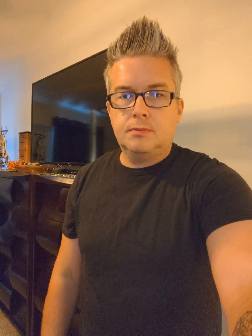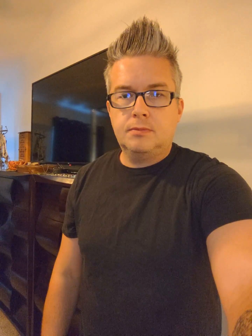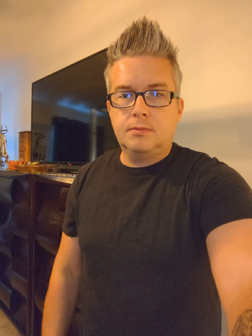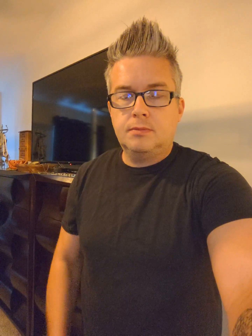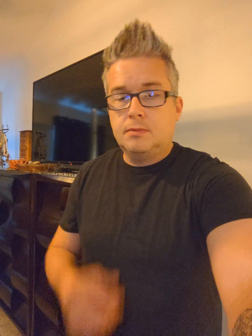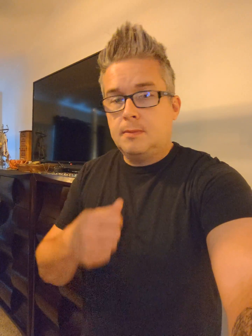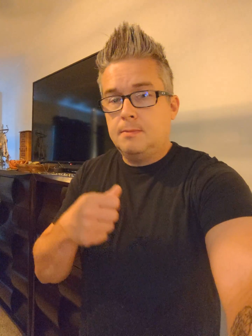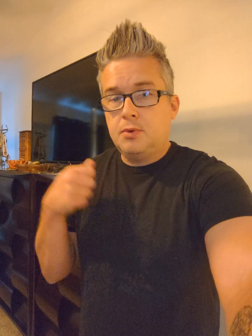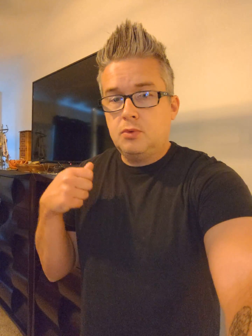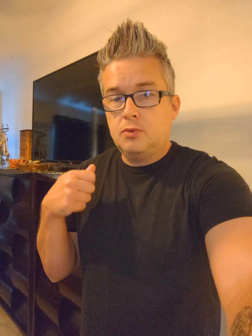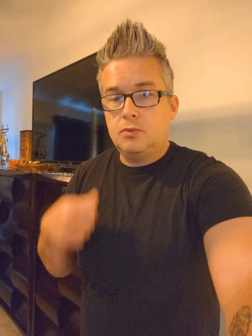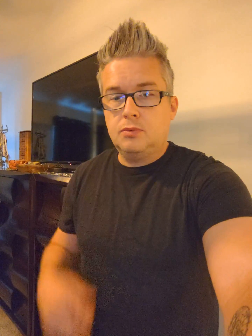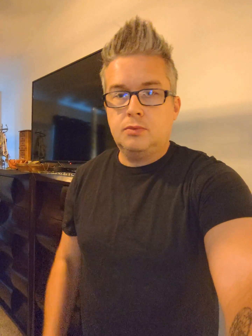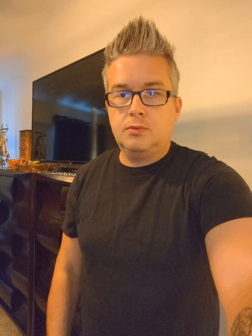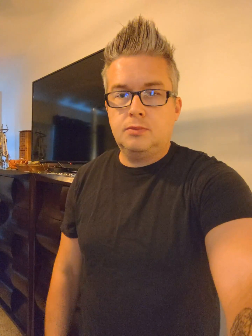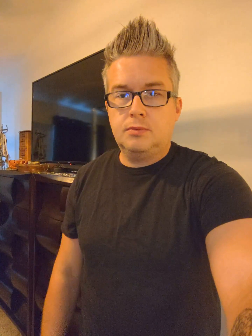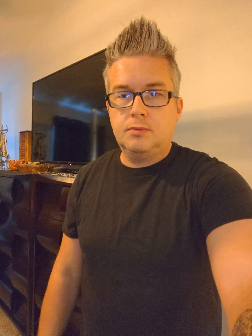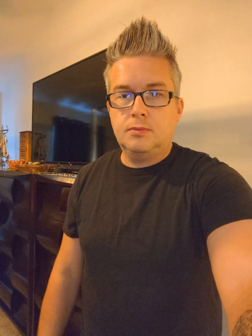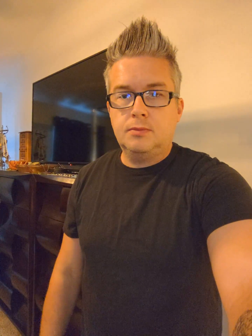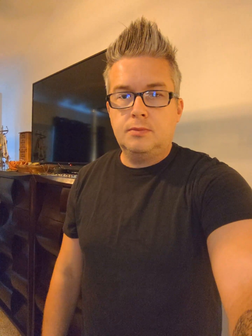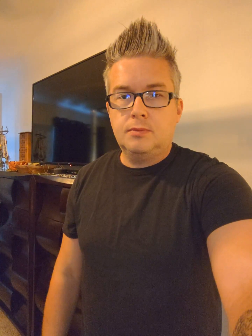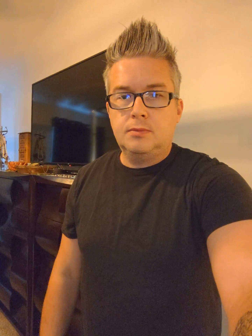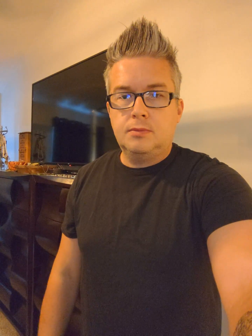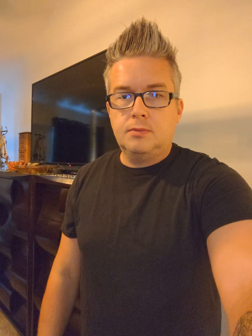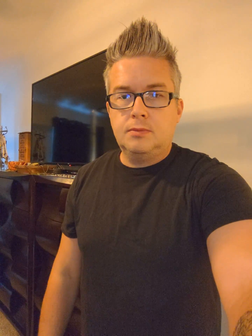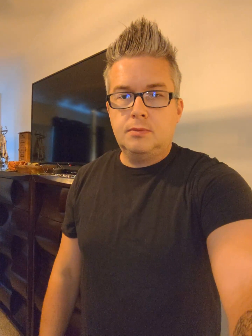pull